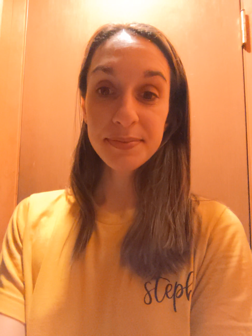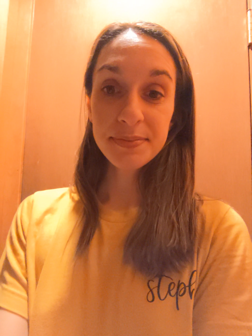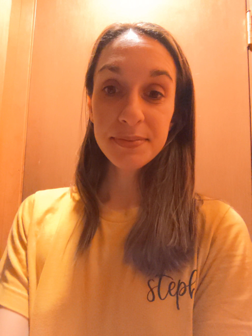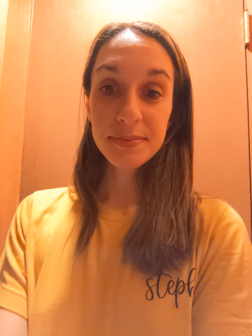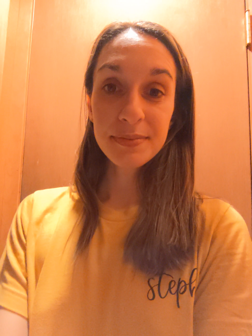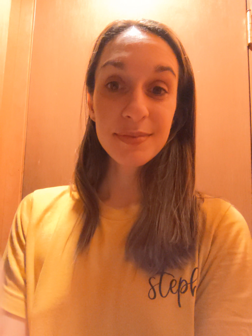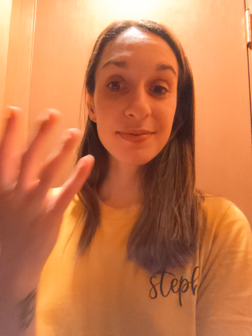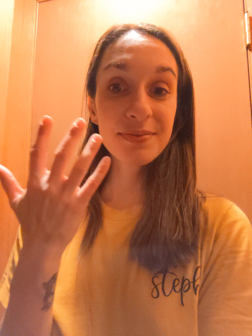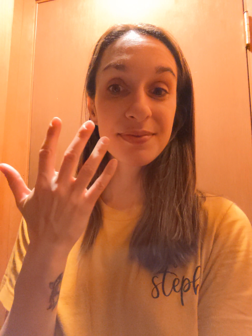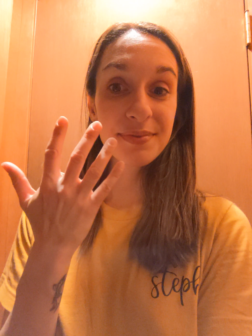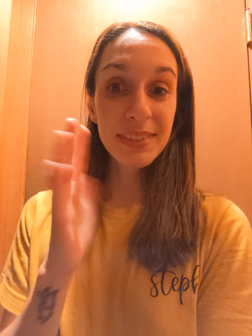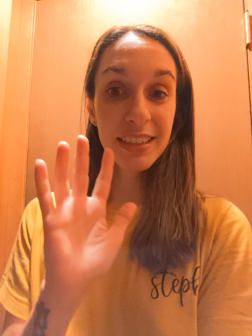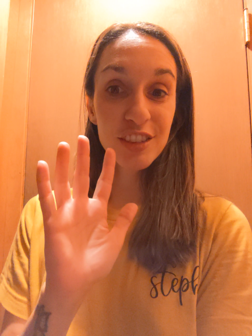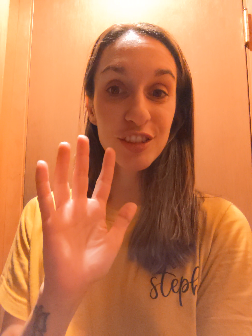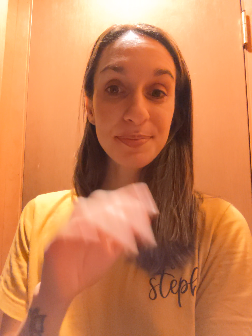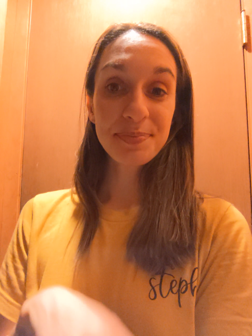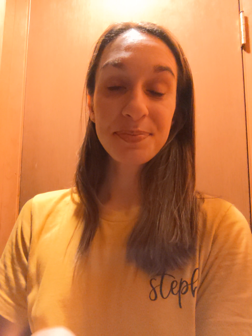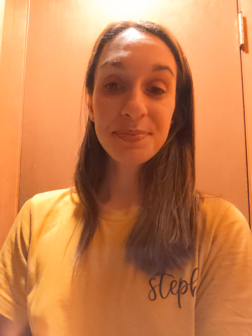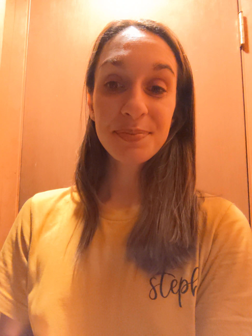finish